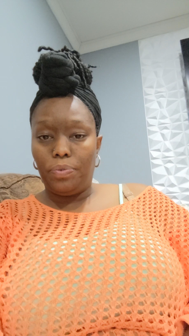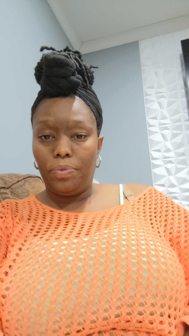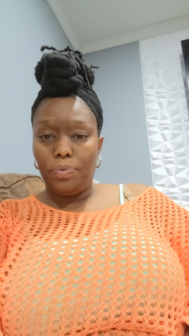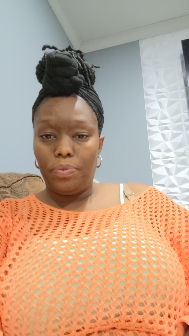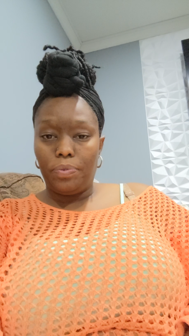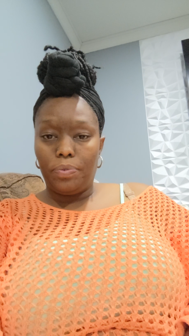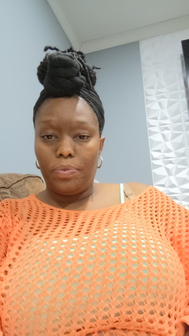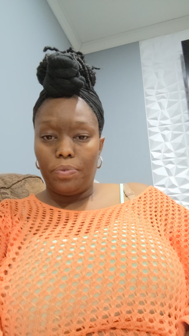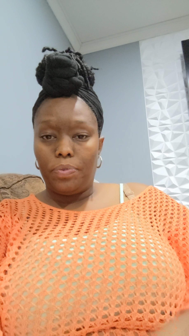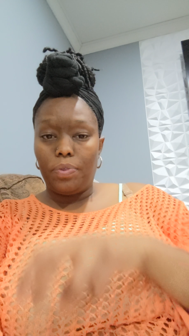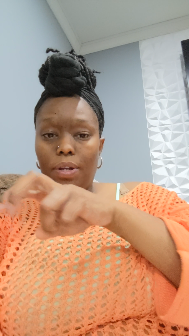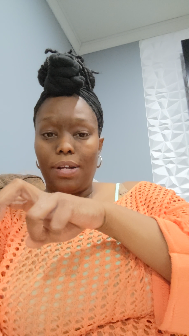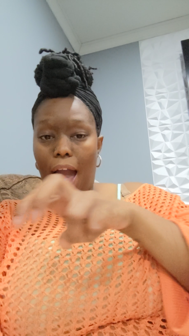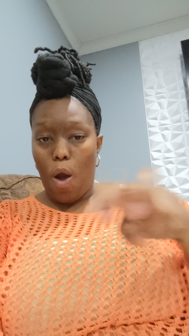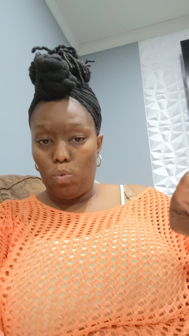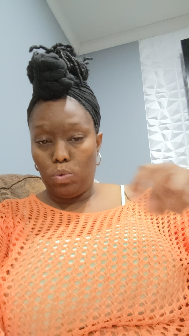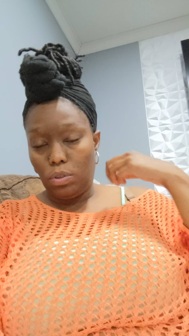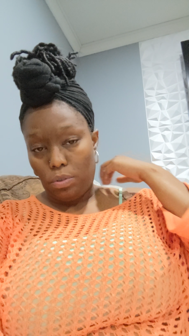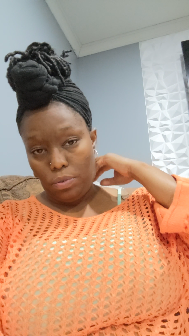couch